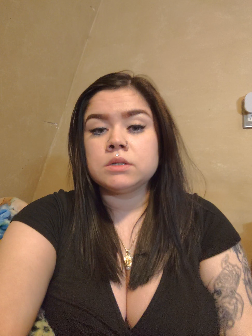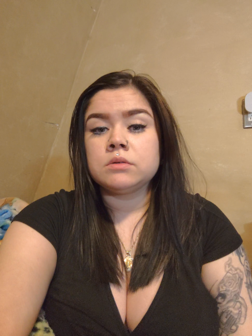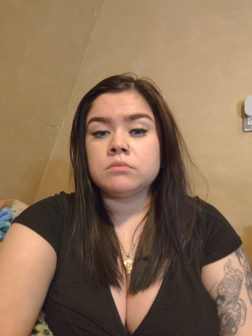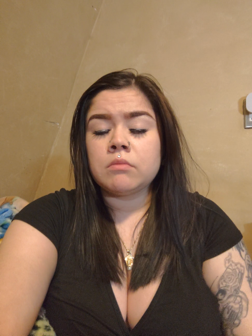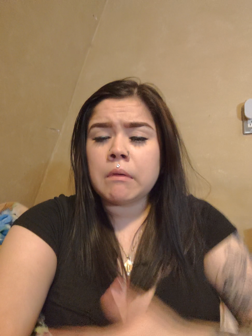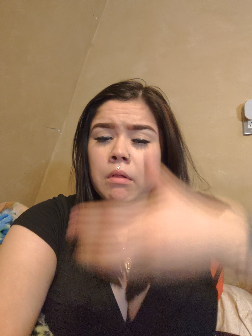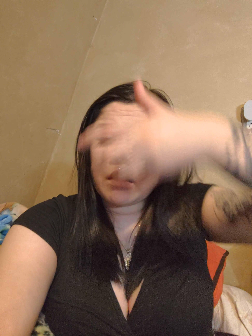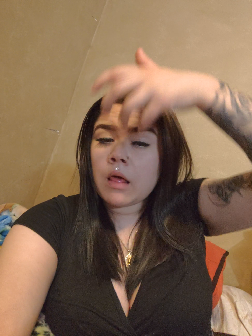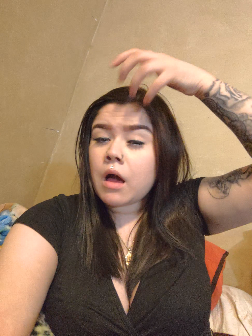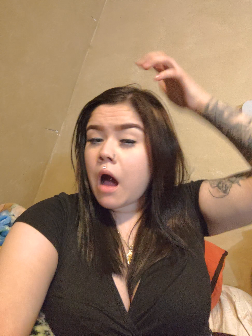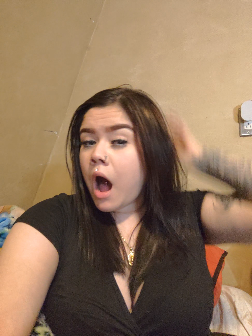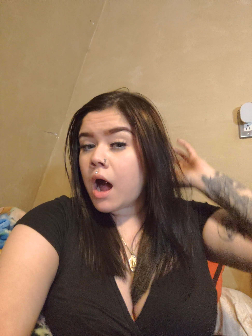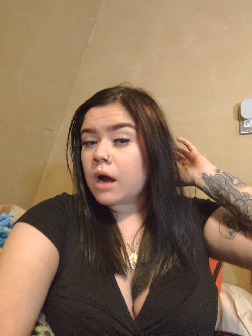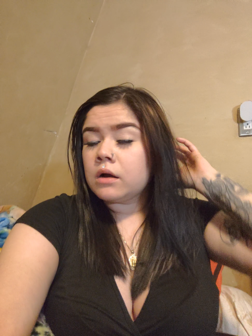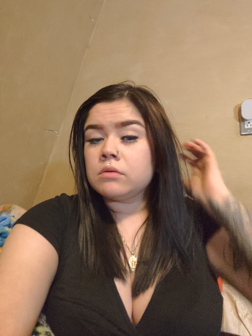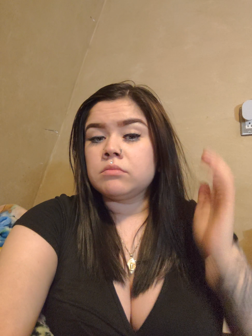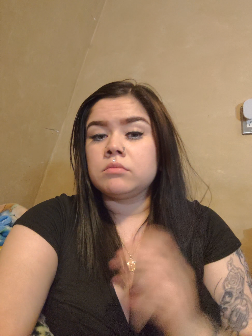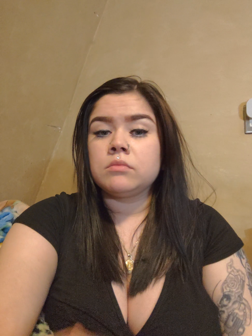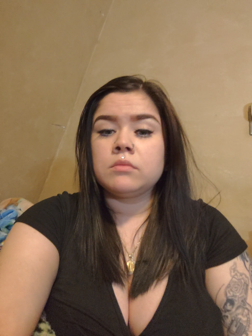lion